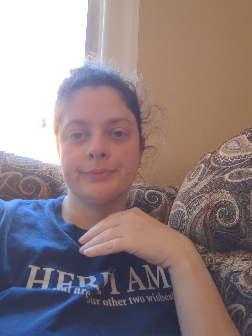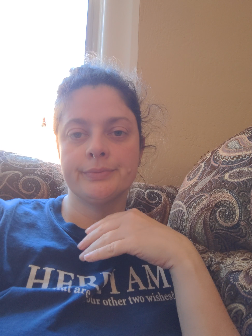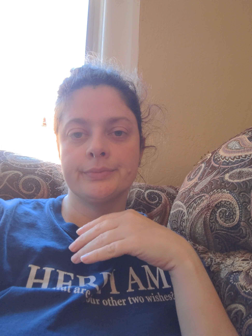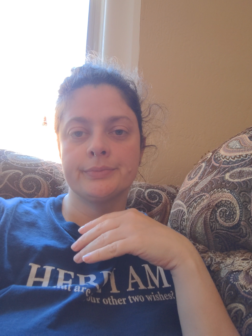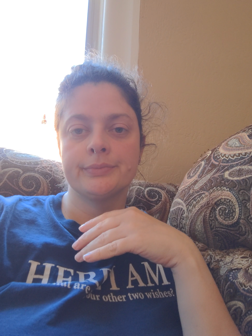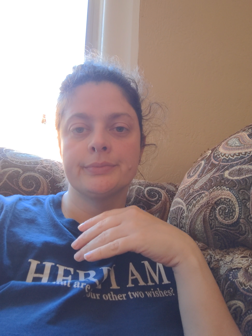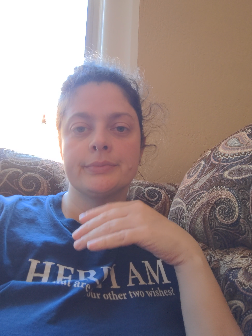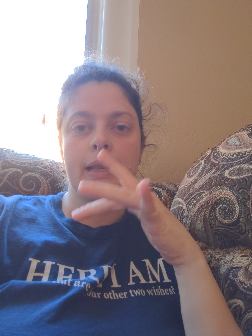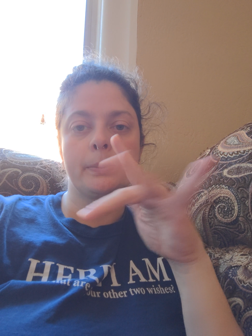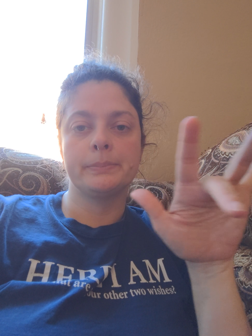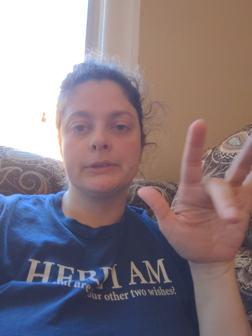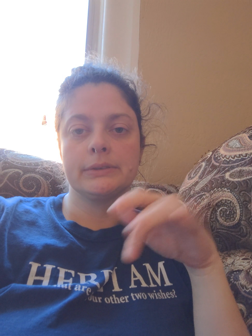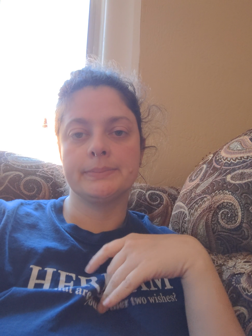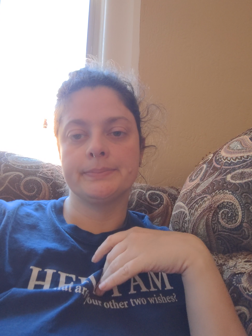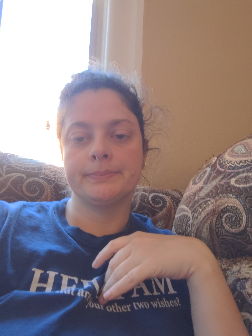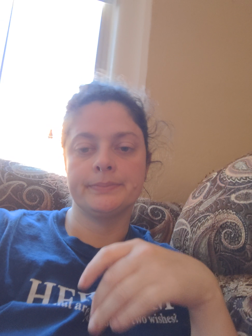empty